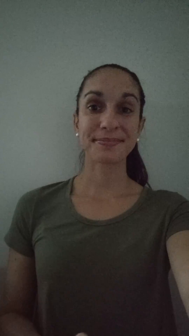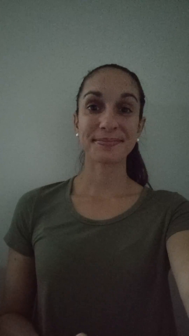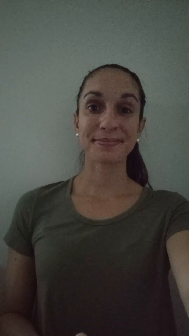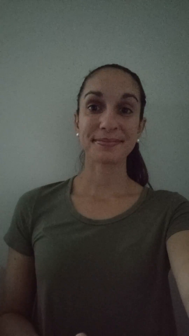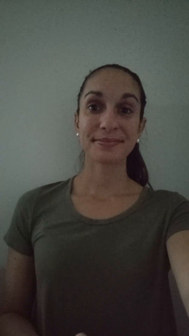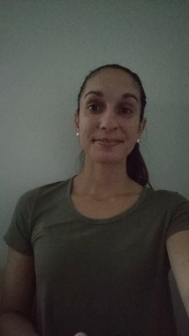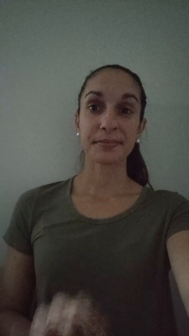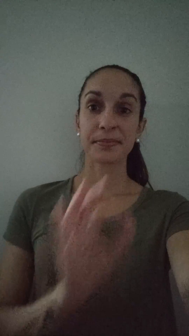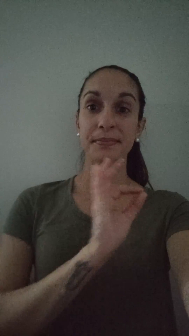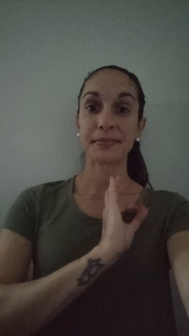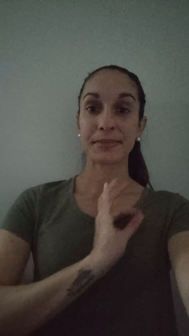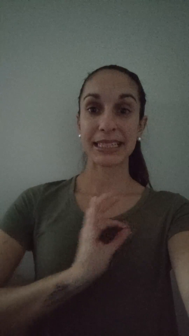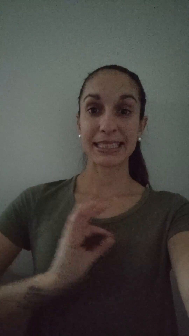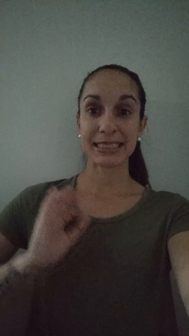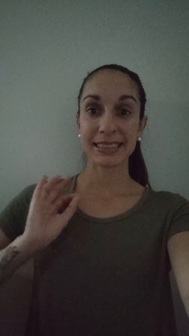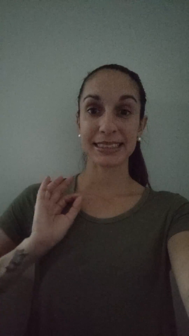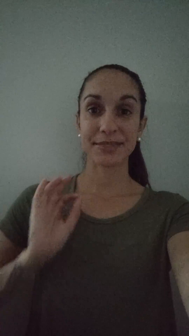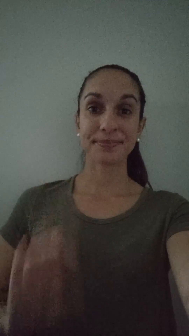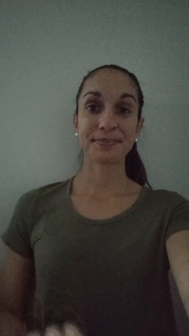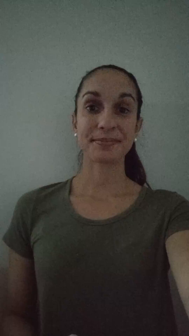beads